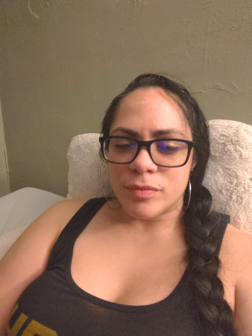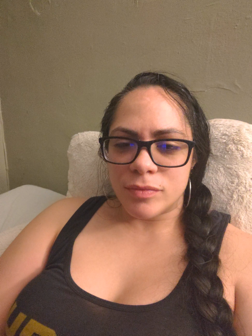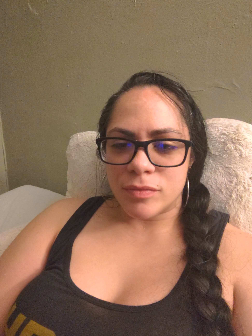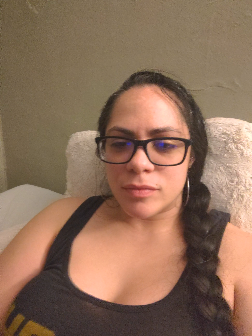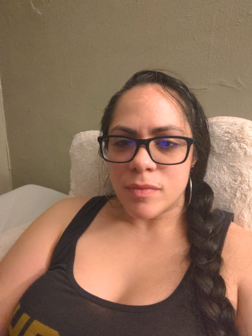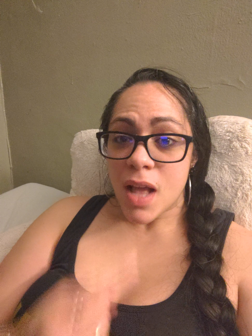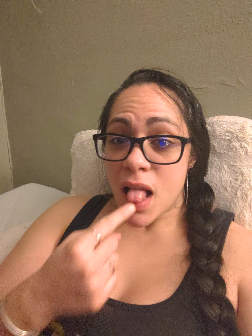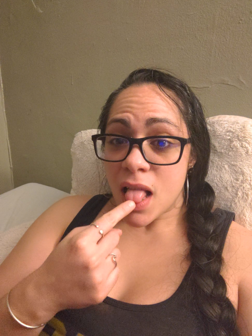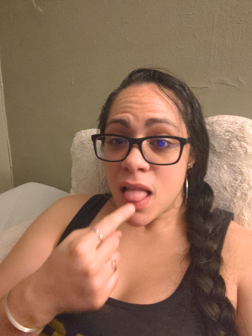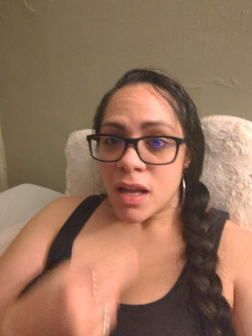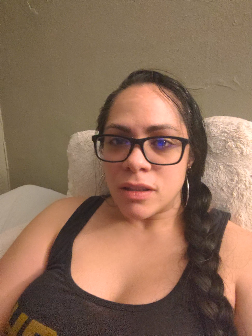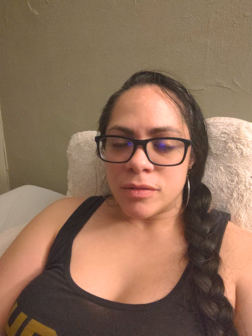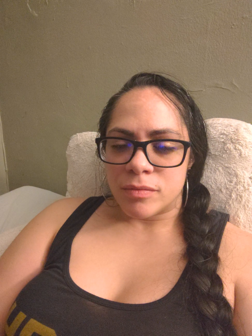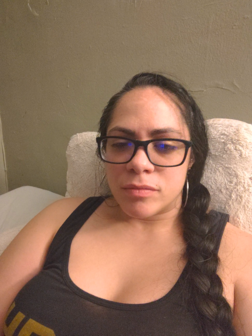tongue